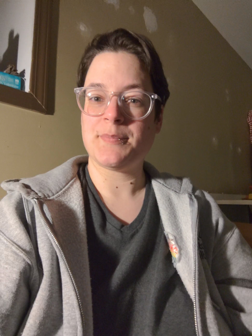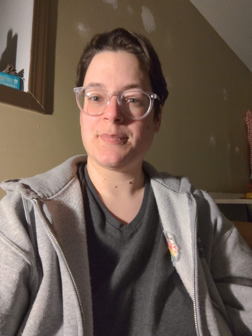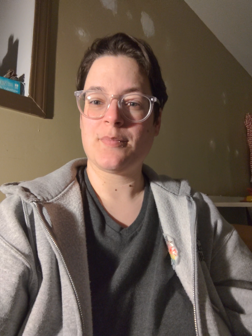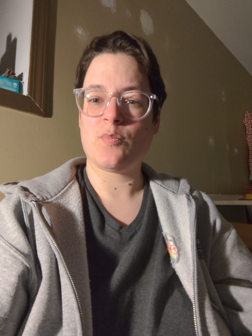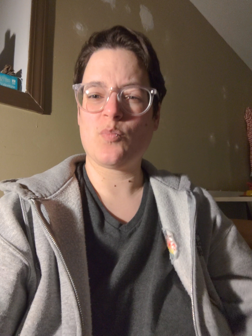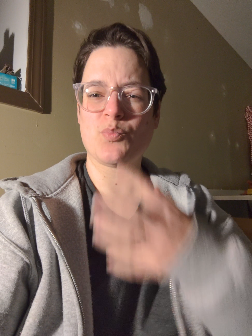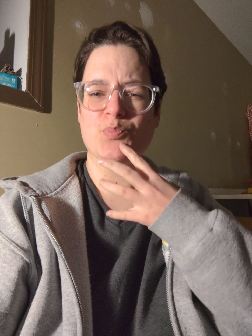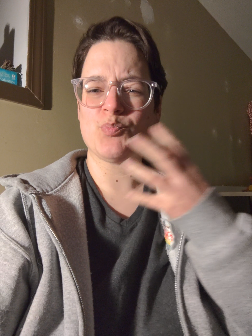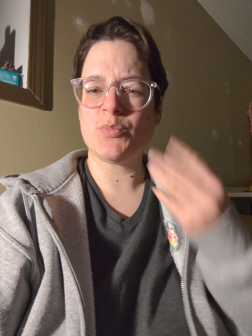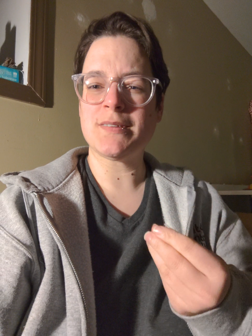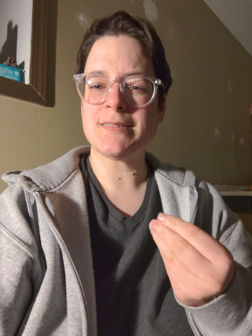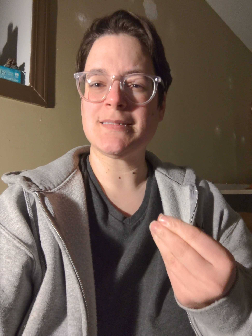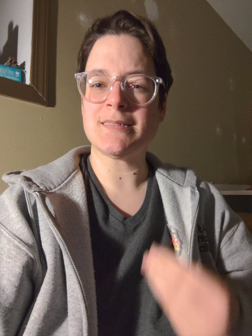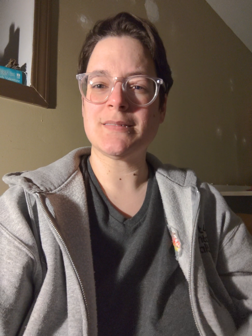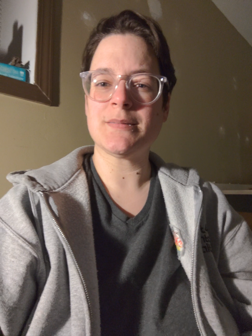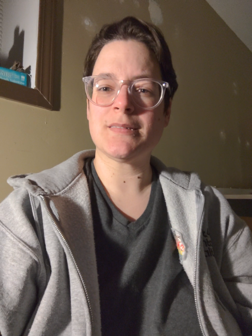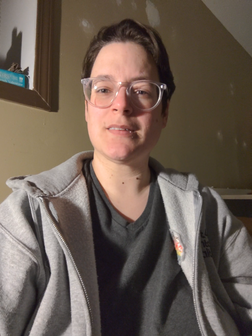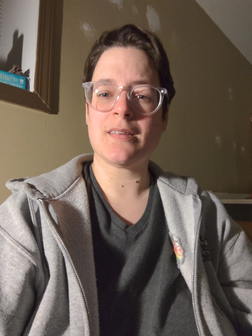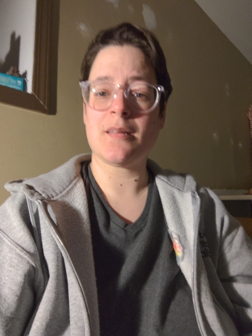wet